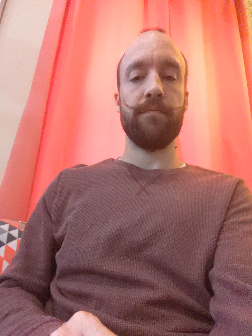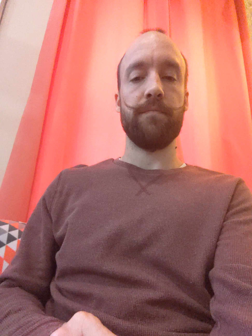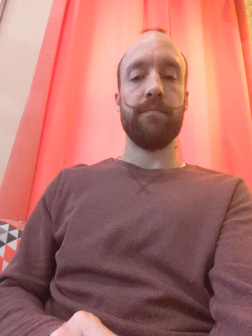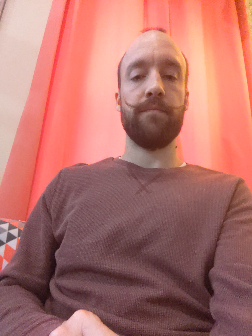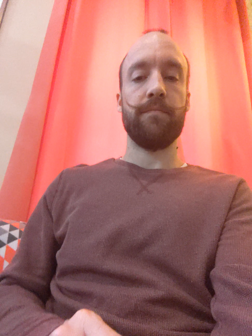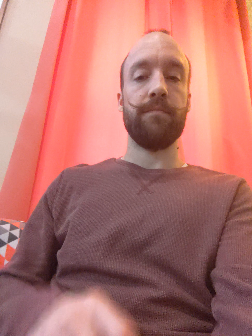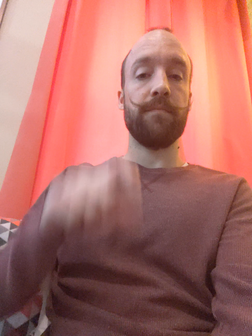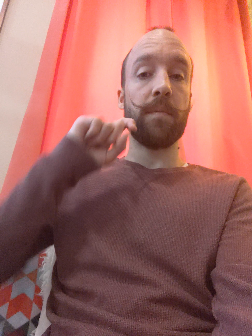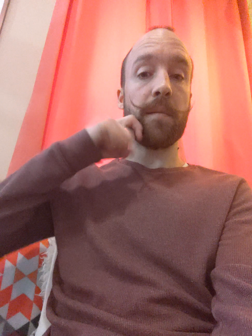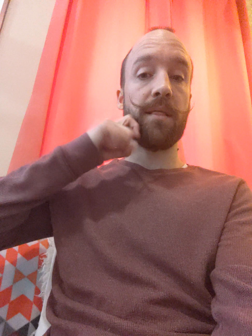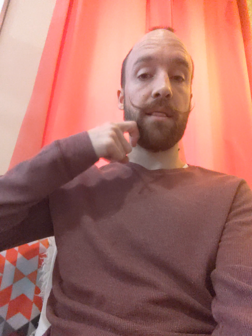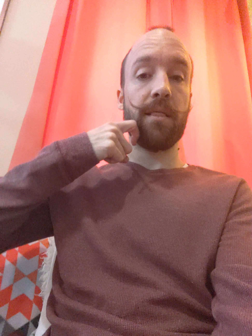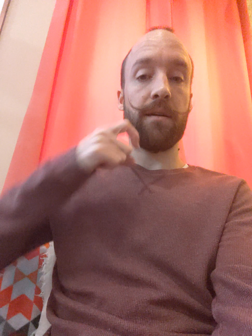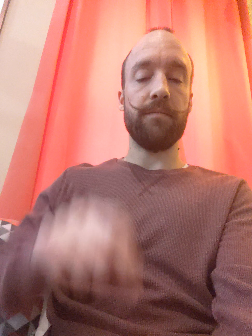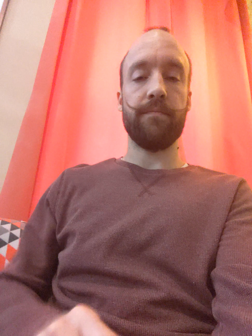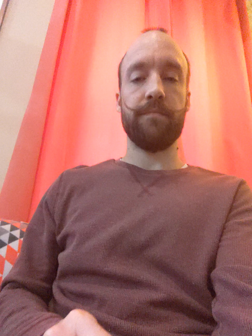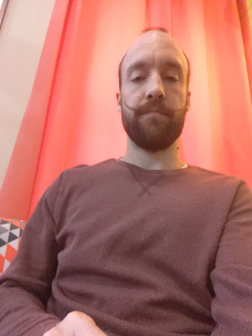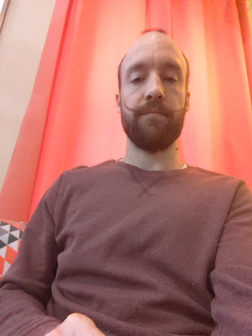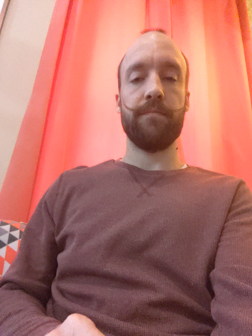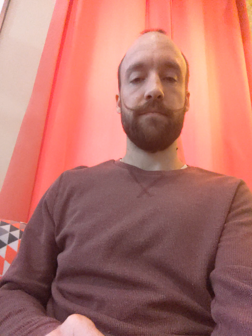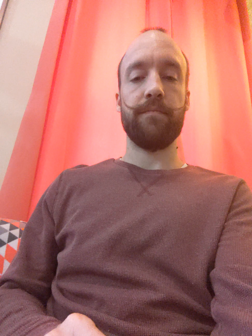apple